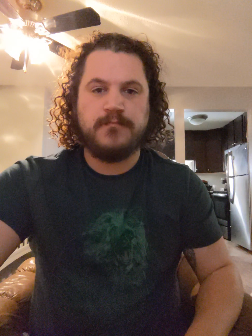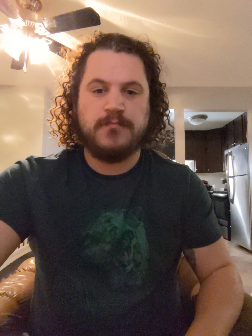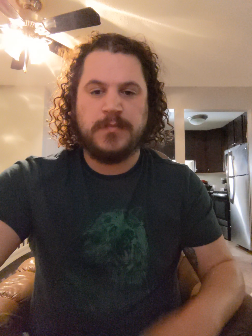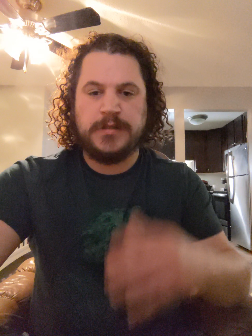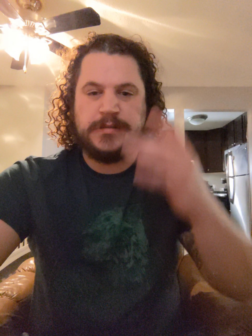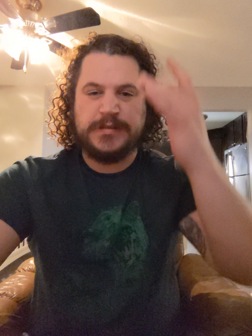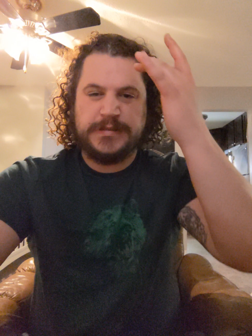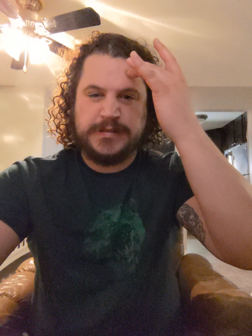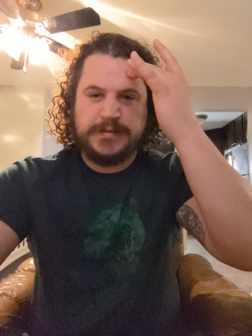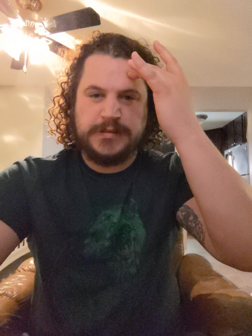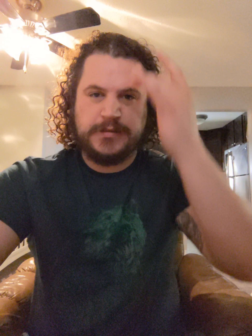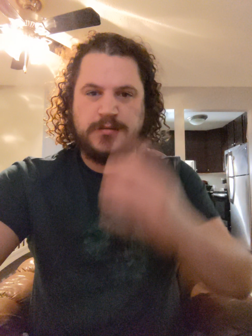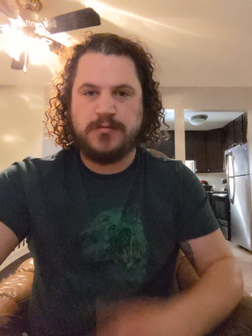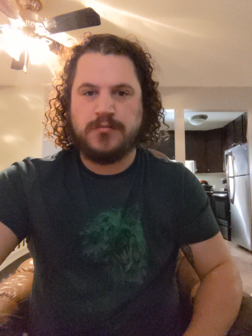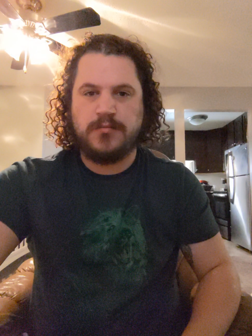sick